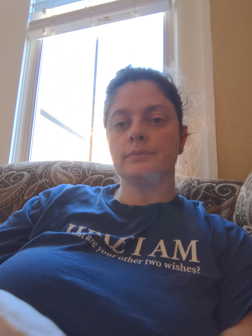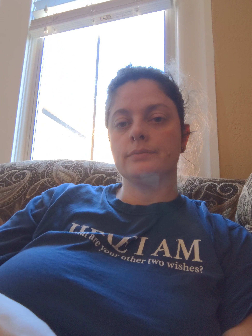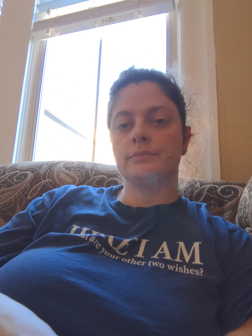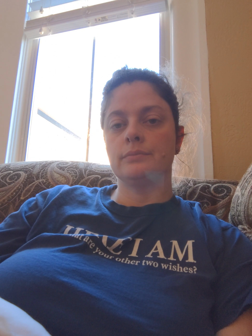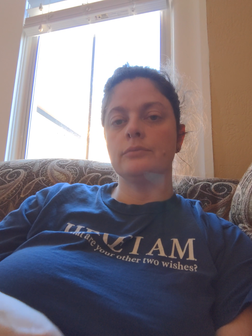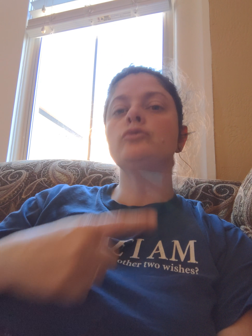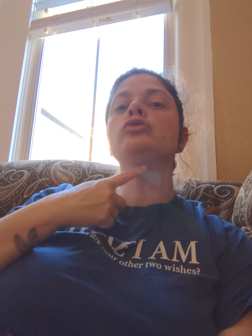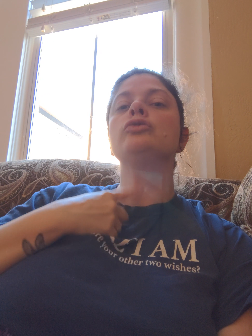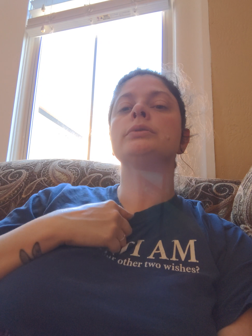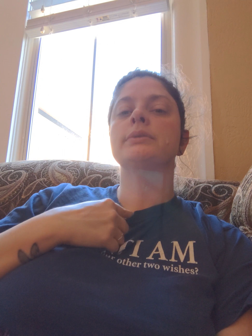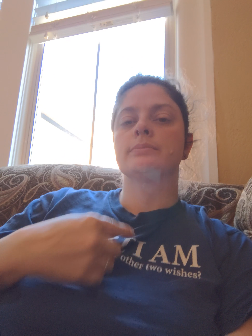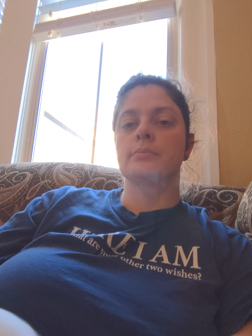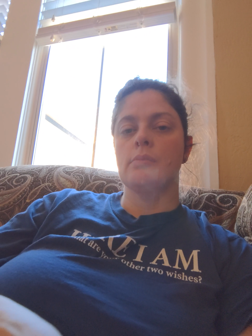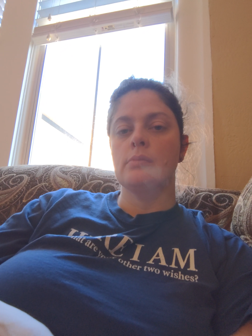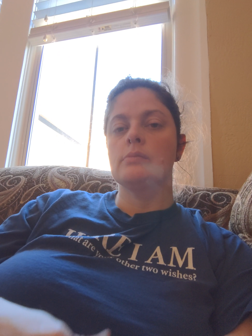thirsty